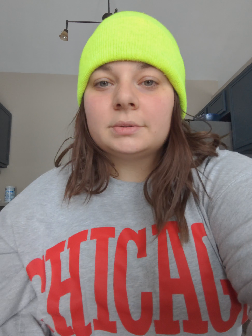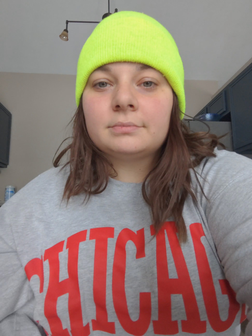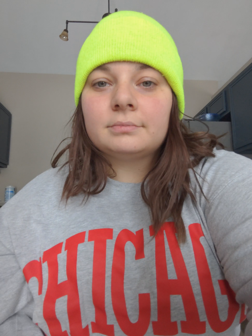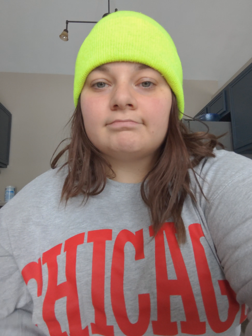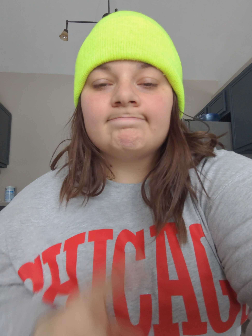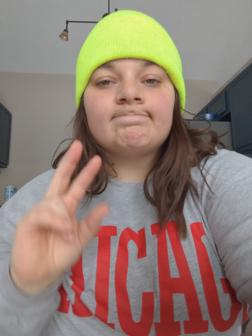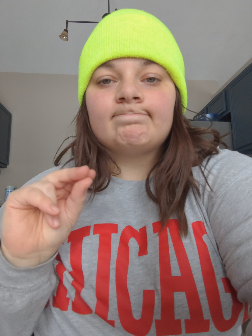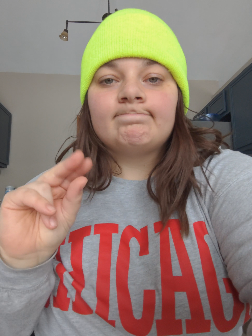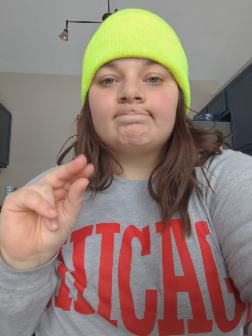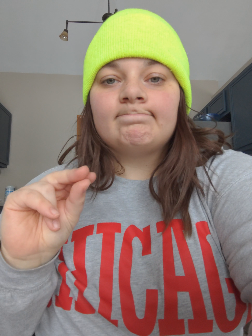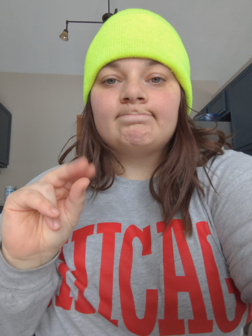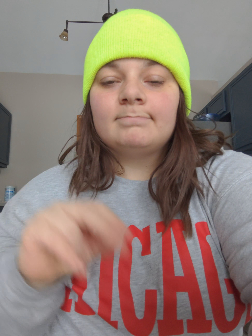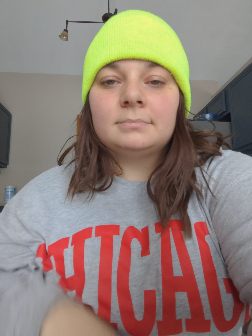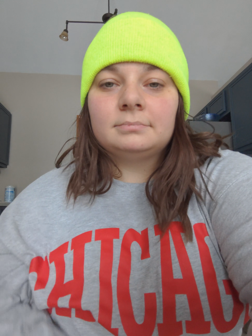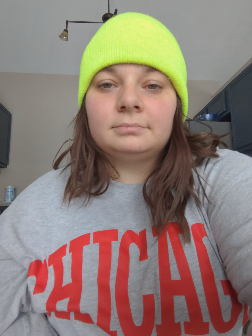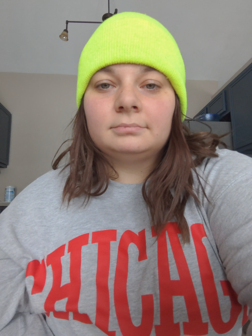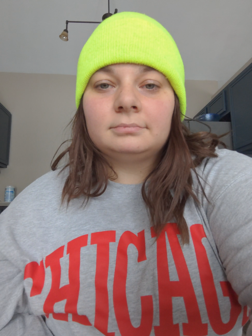no